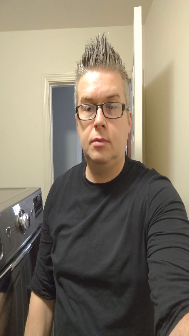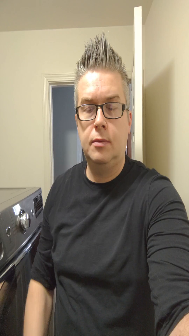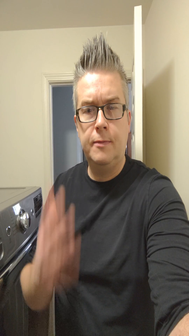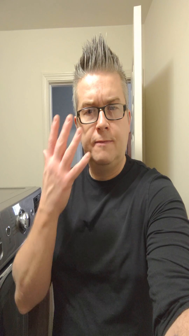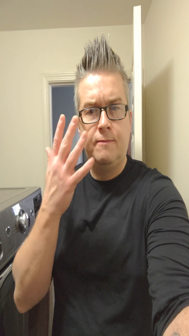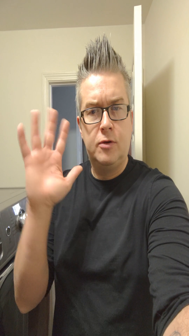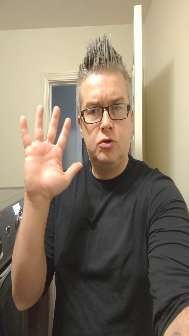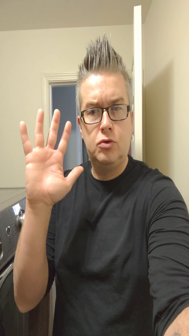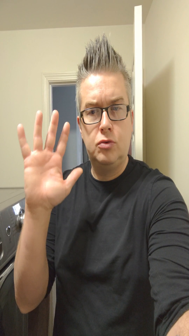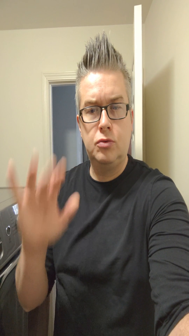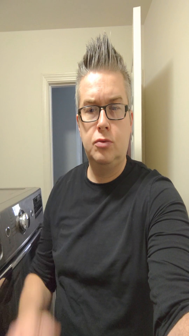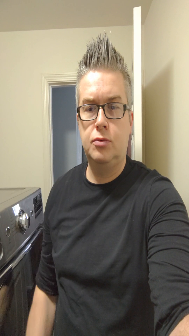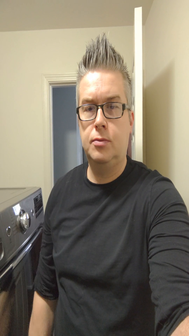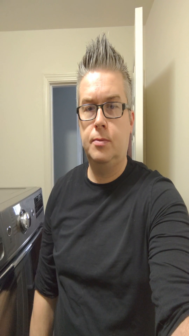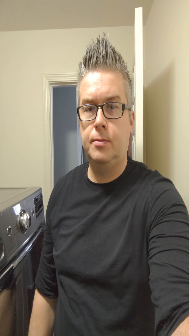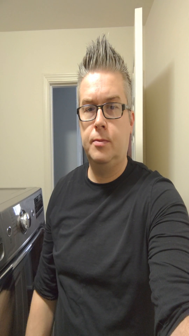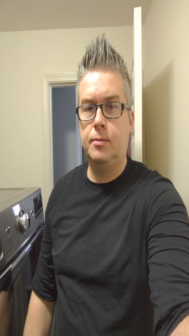finish